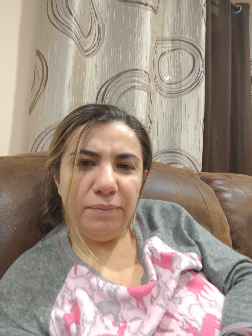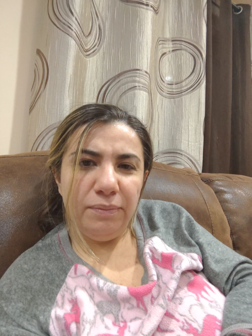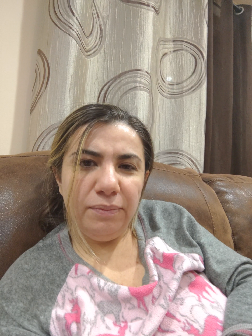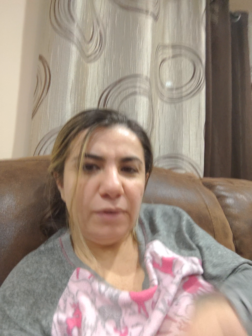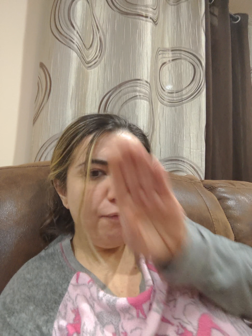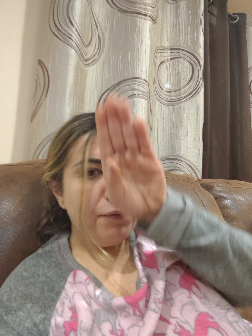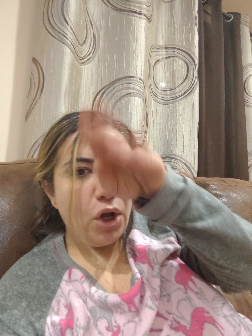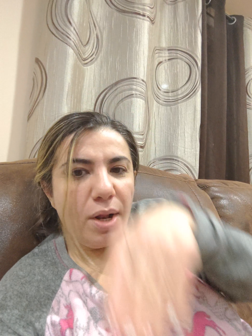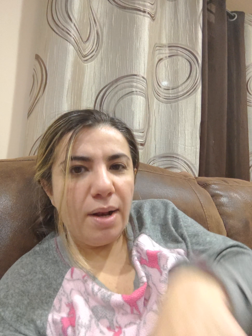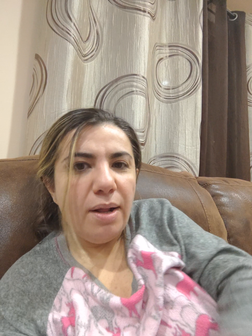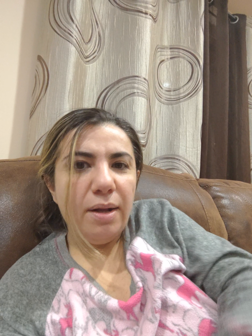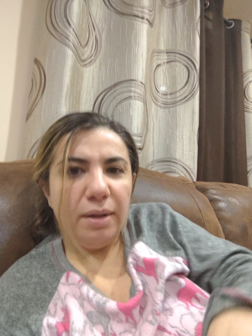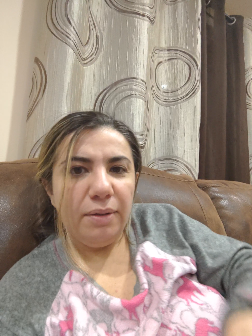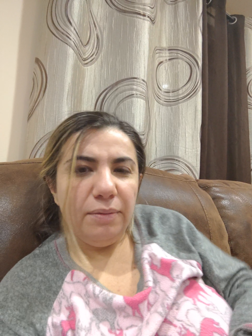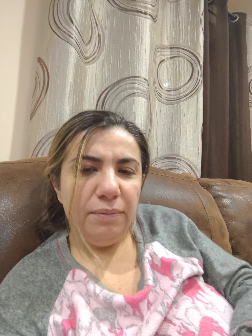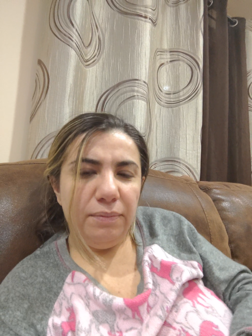elephant